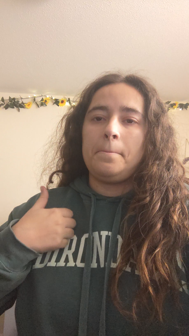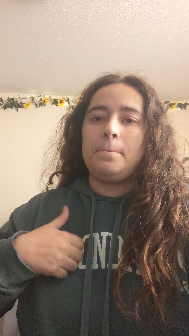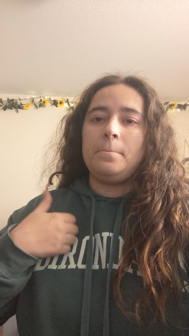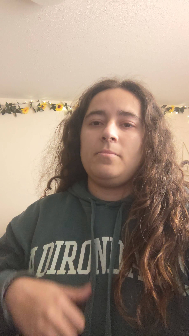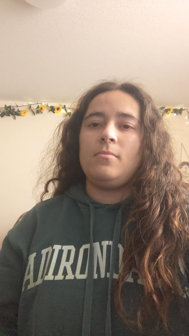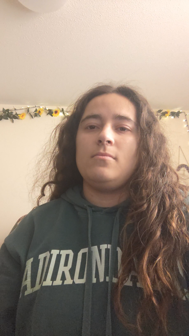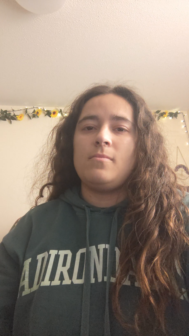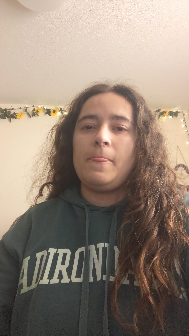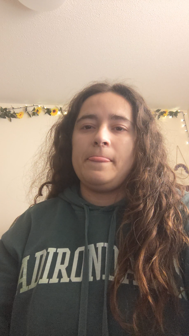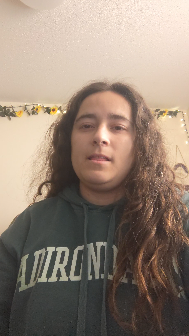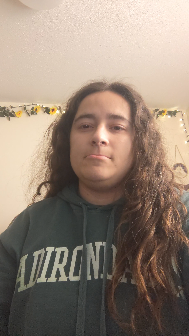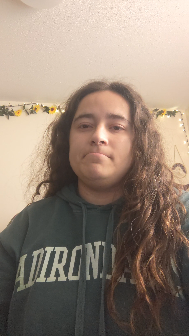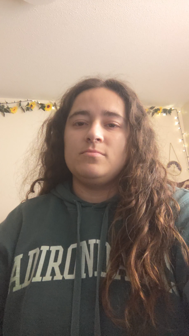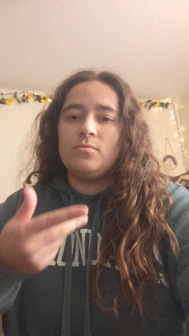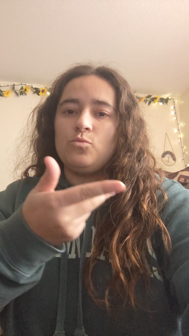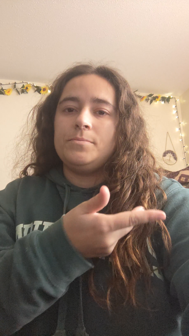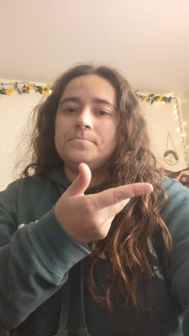sheep